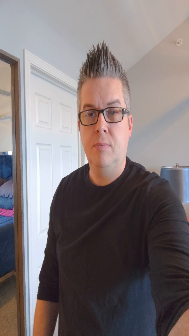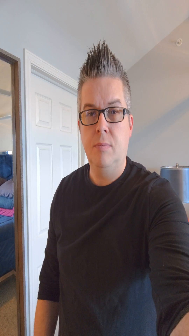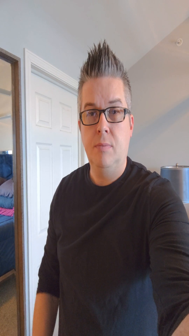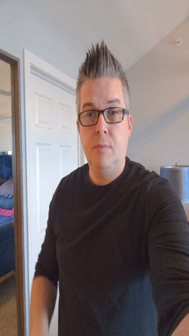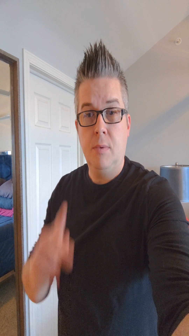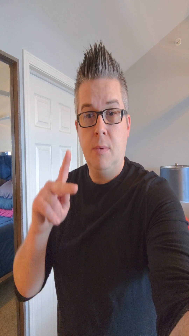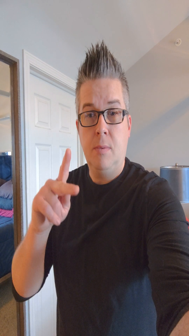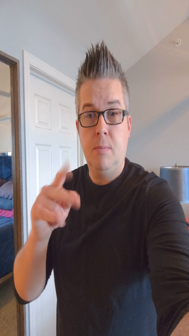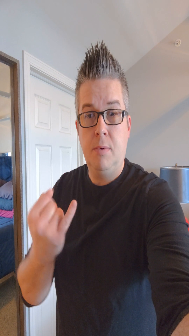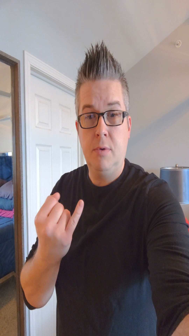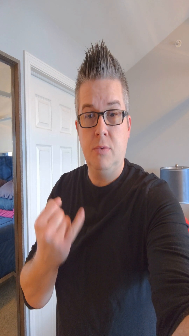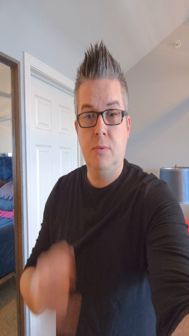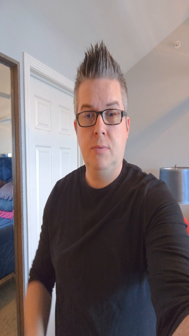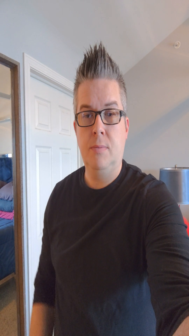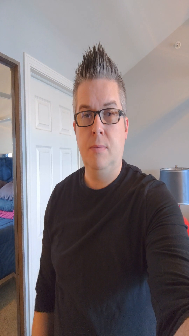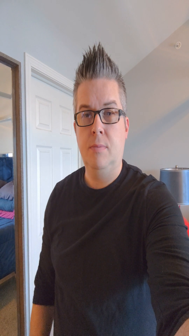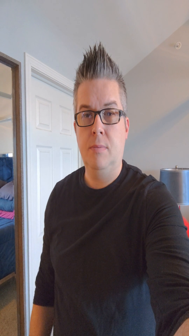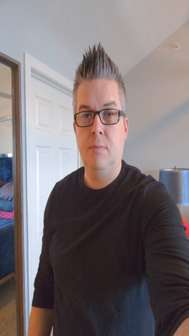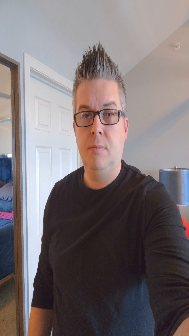pajamas